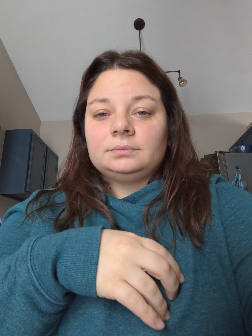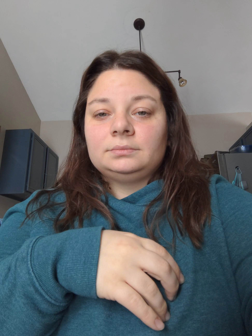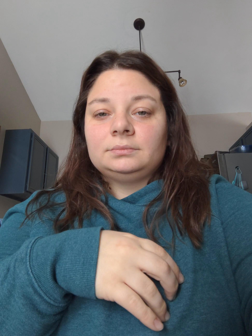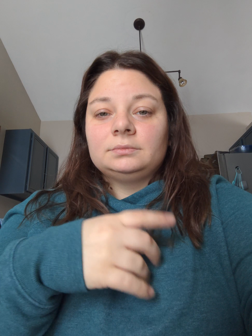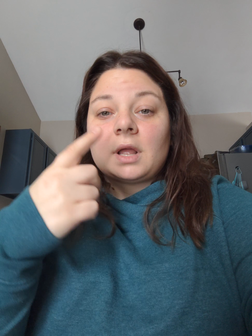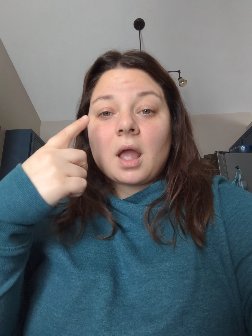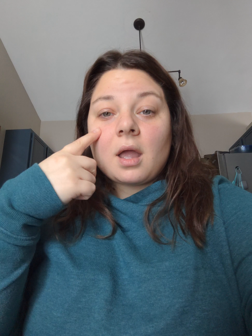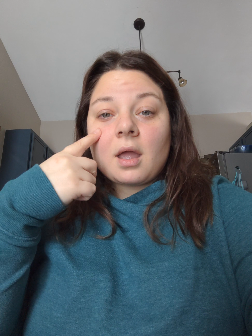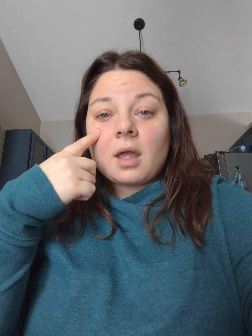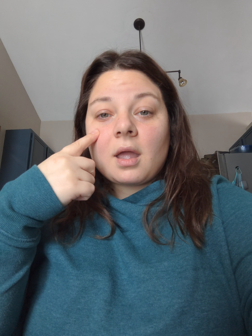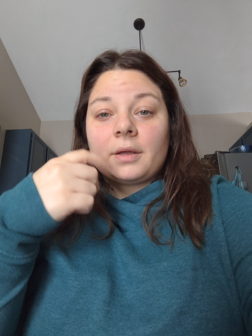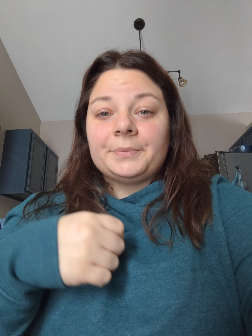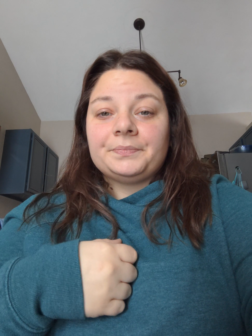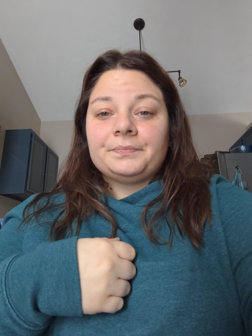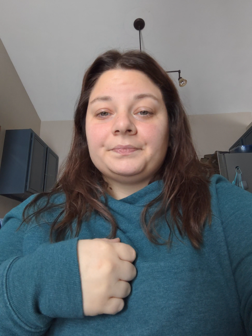eye